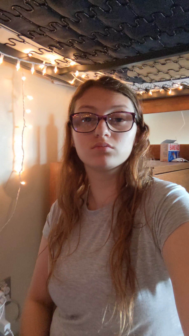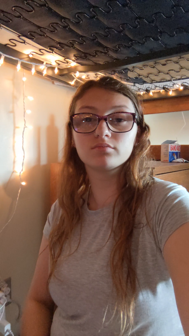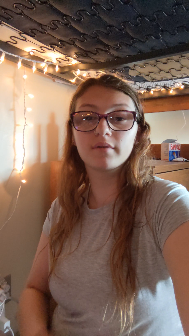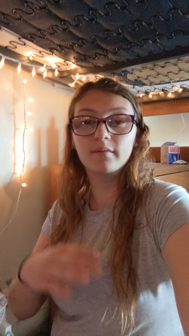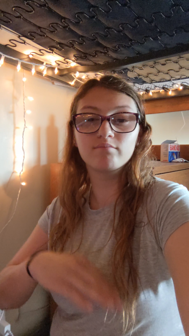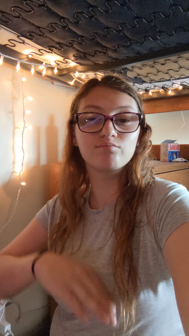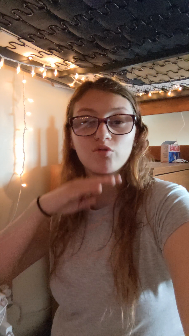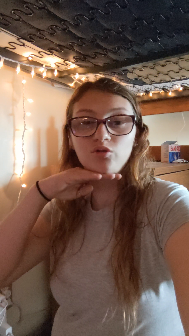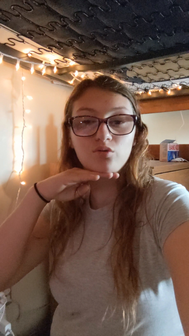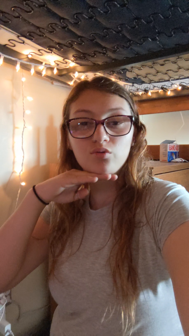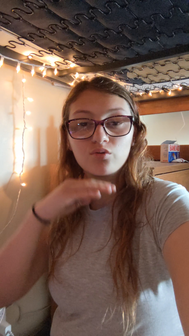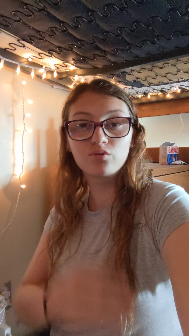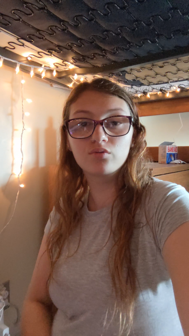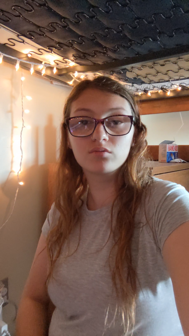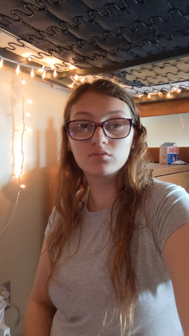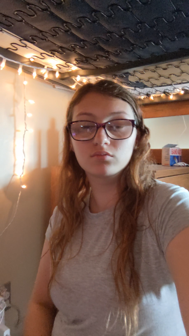full